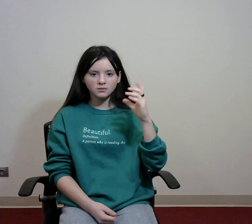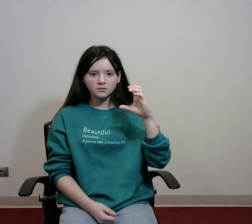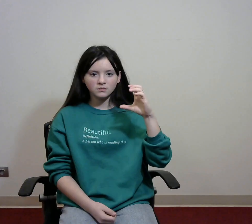S